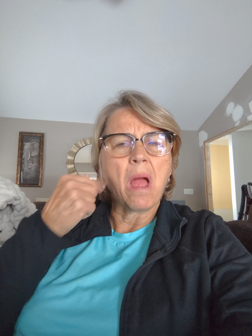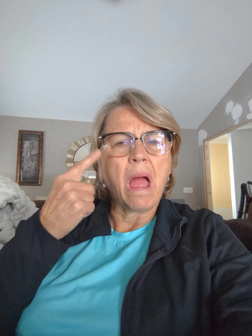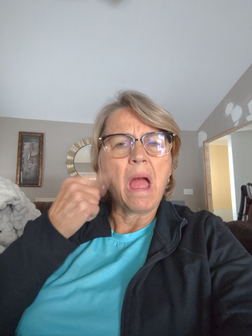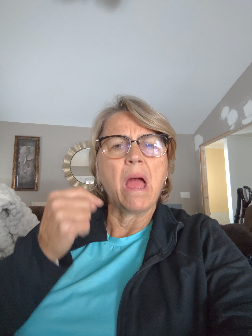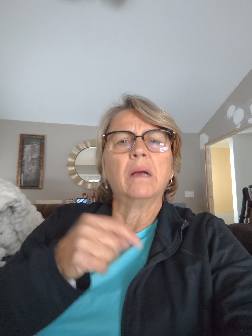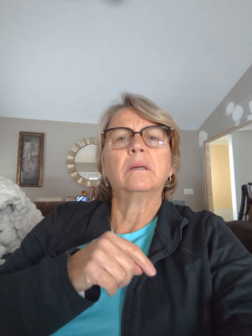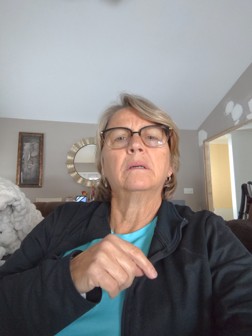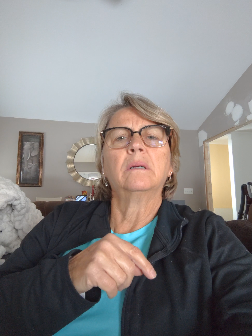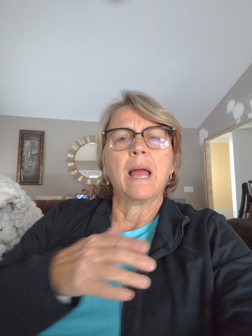cry